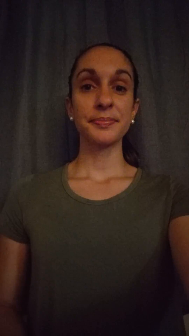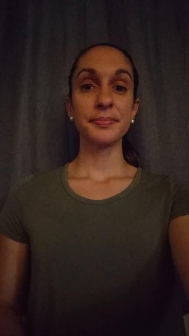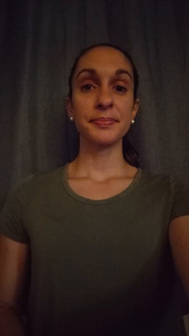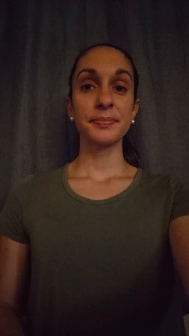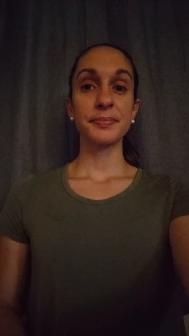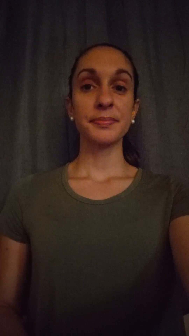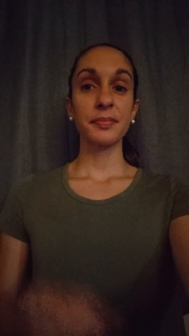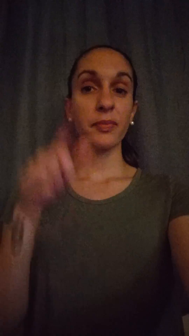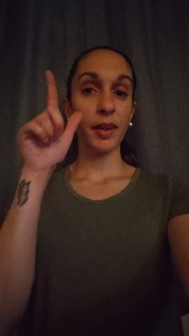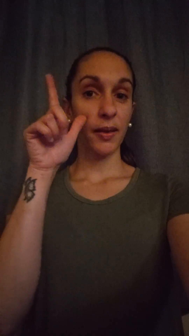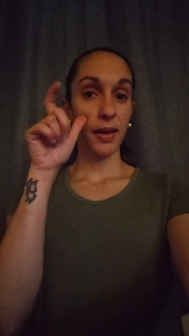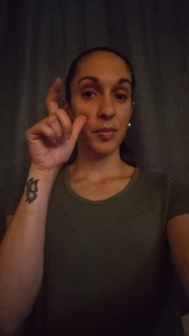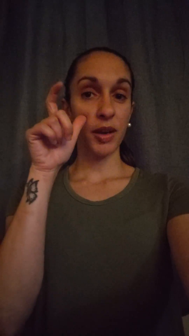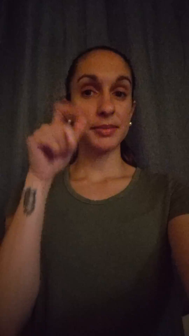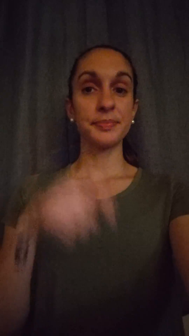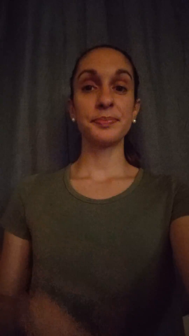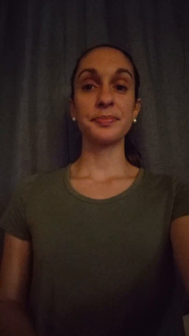camera